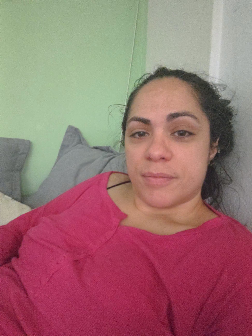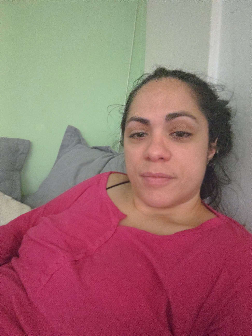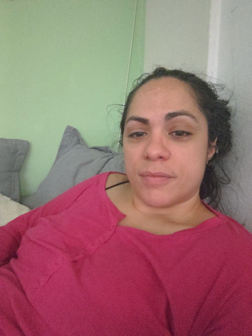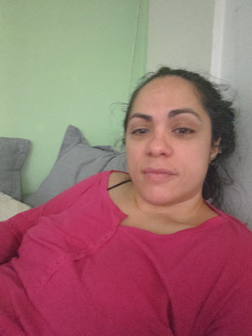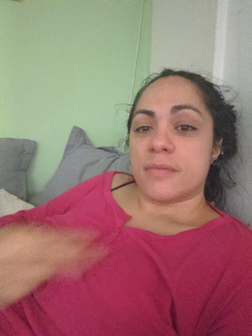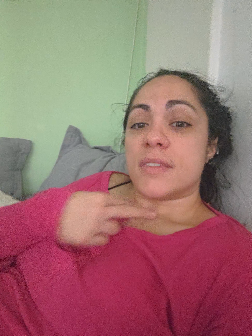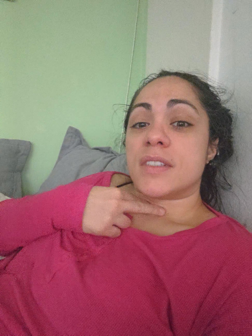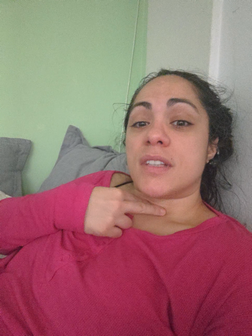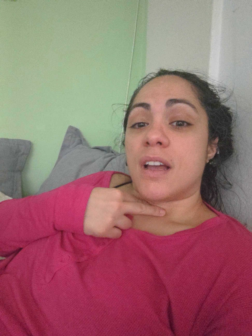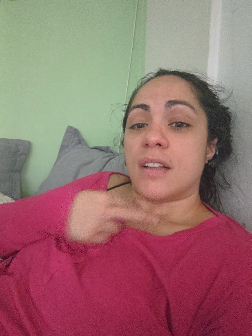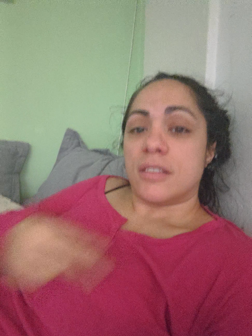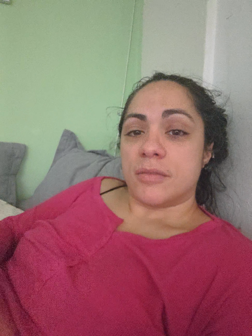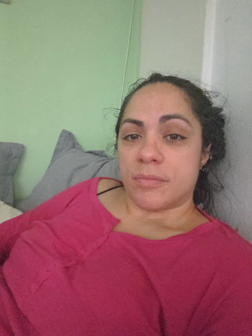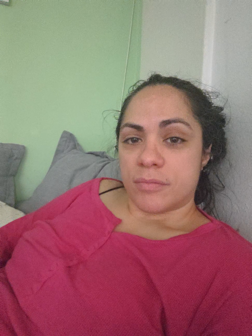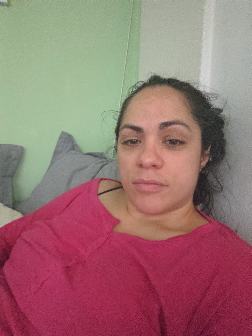stuck